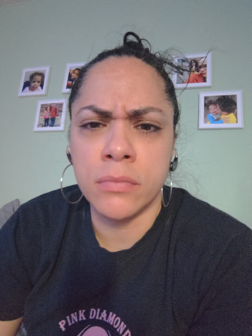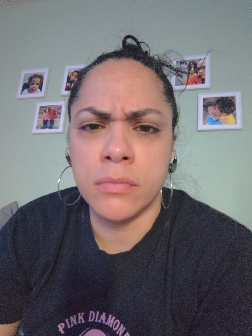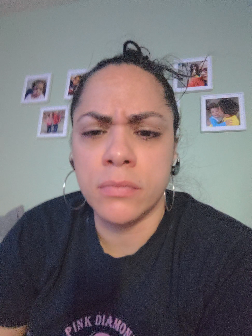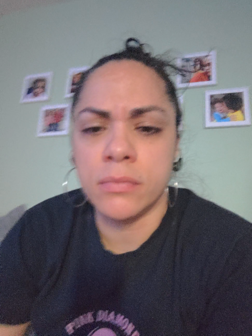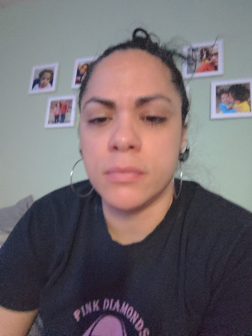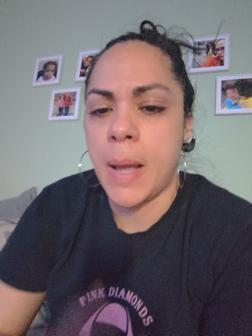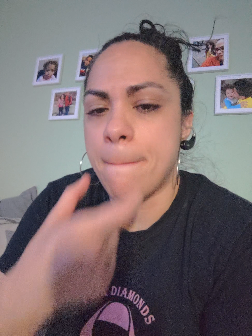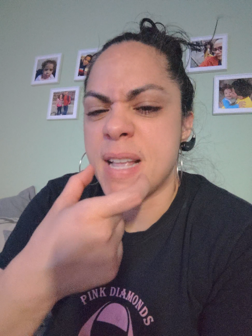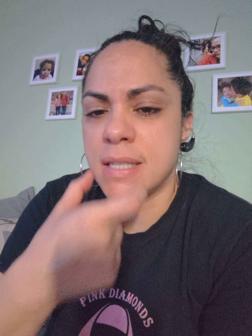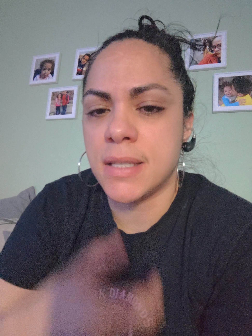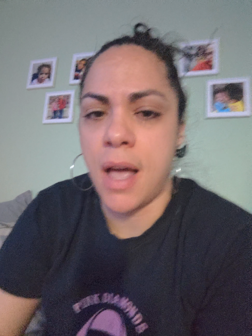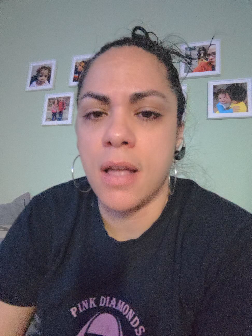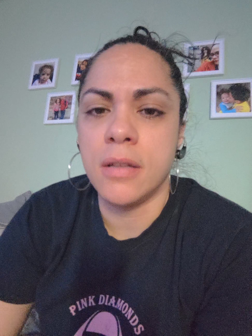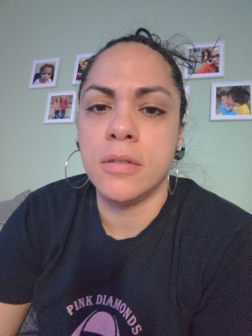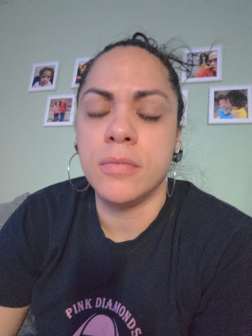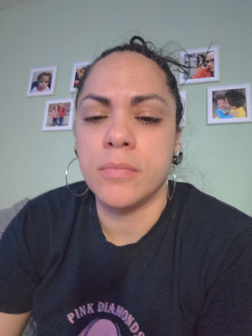pizza